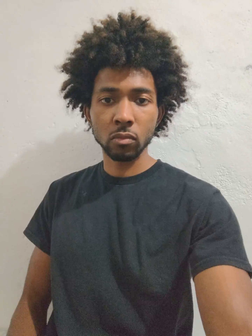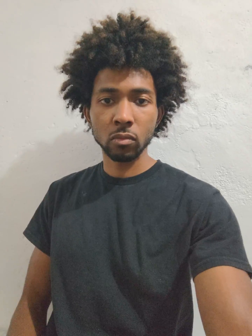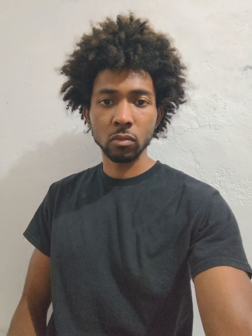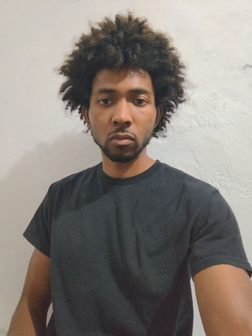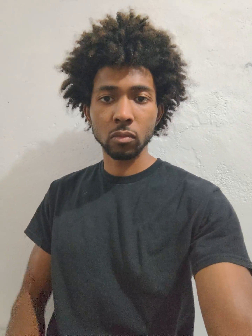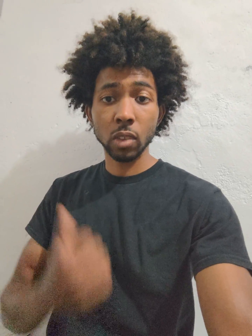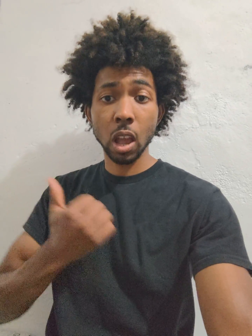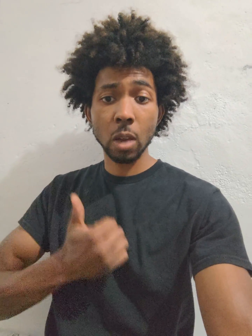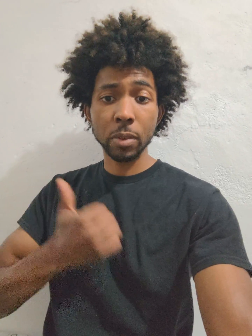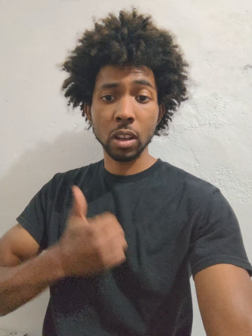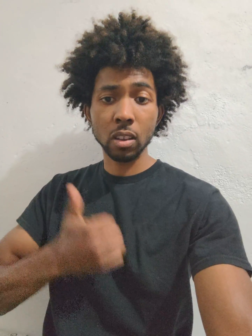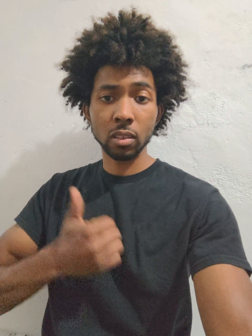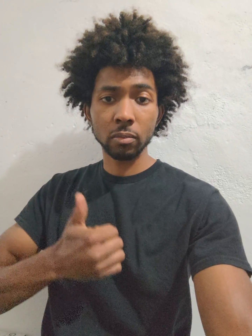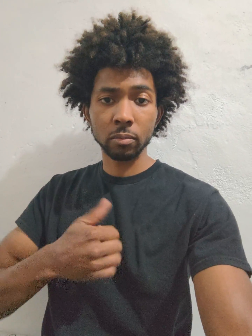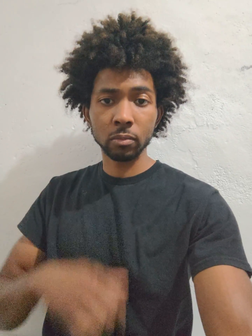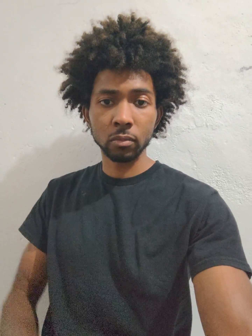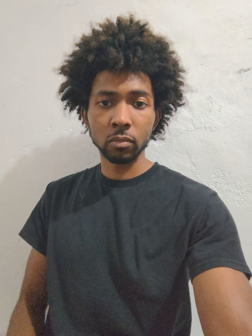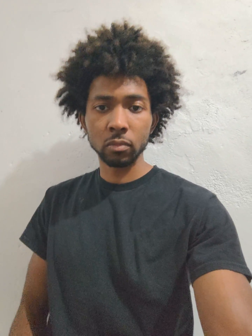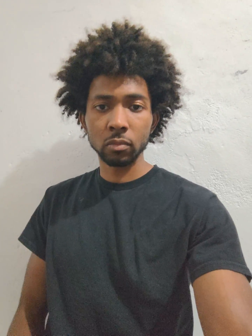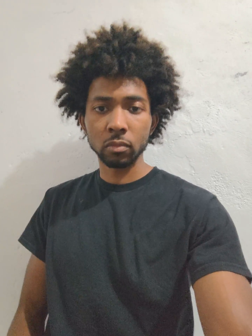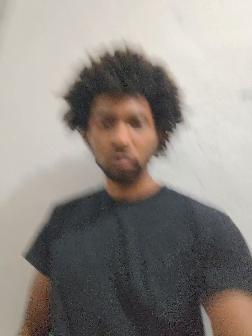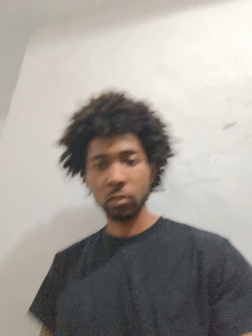help